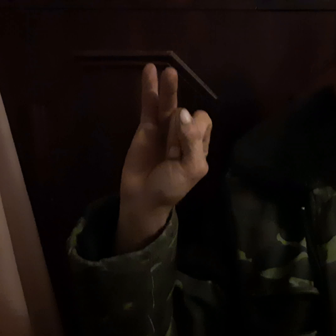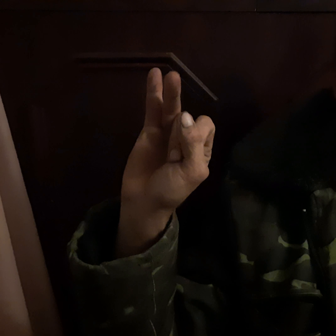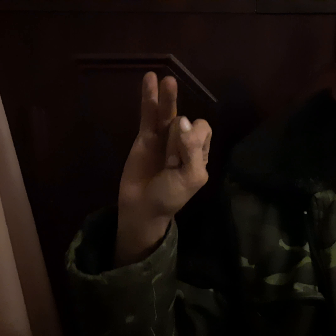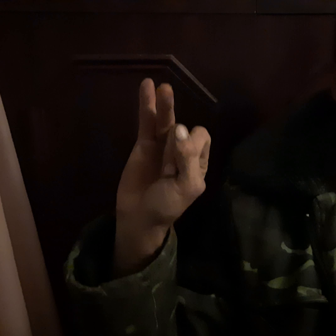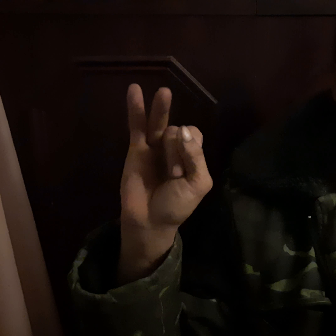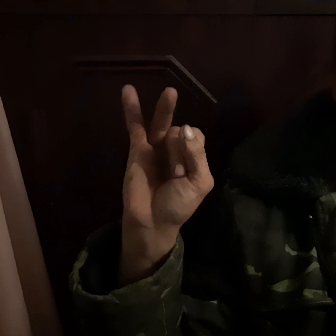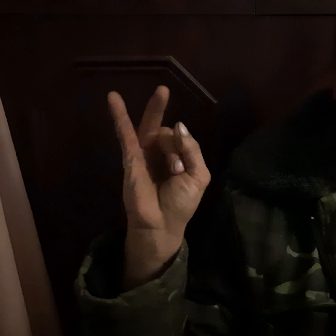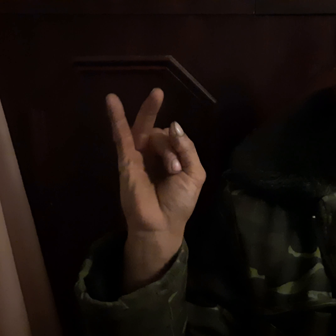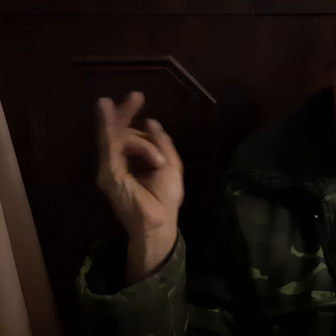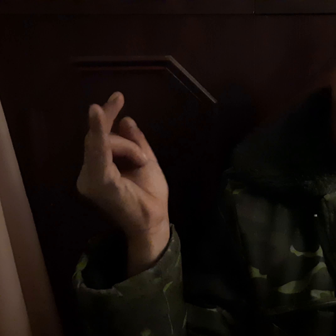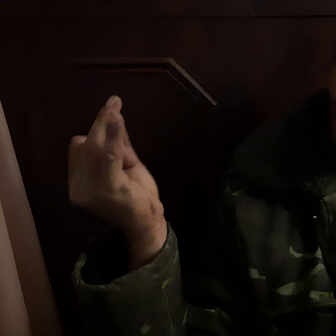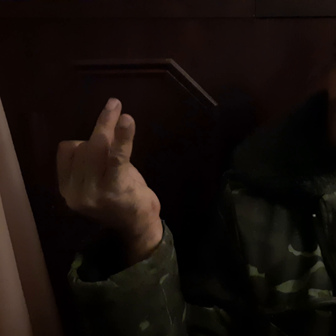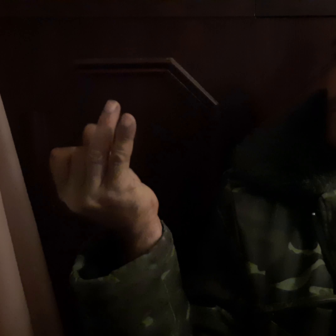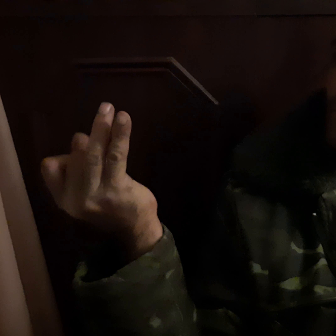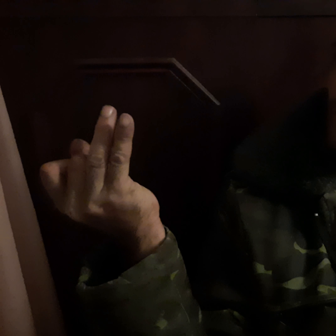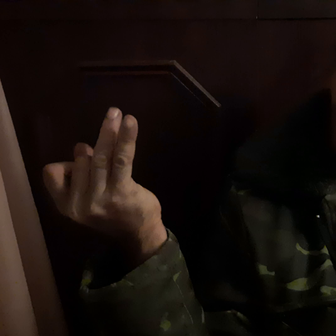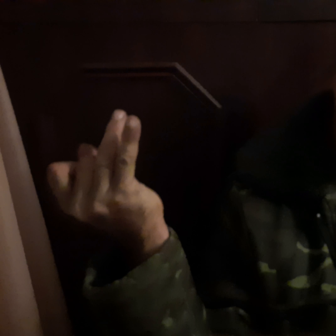Й